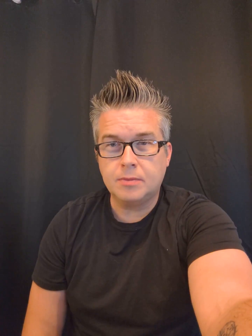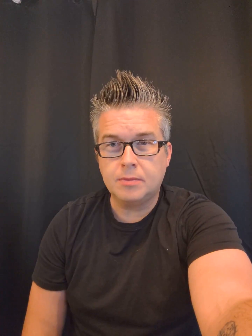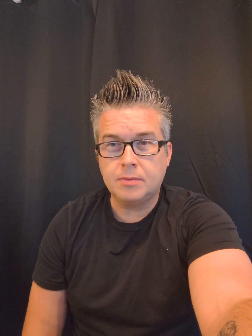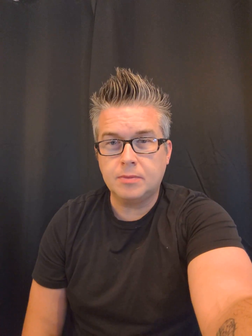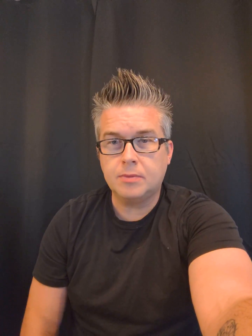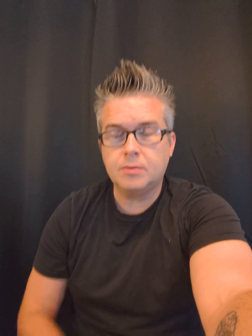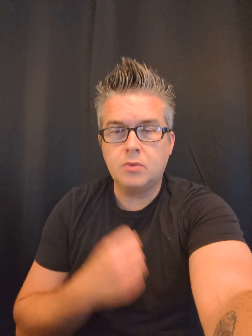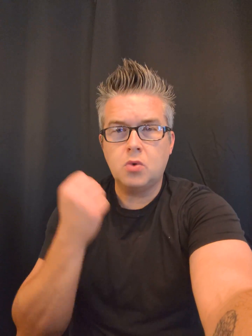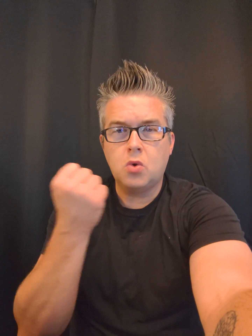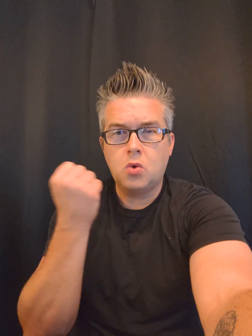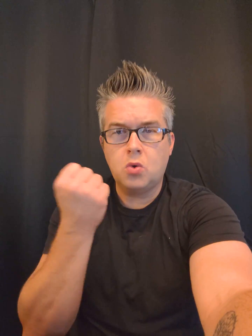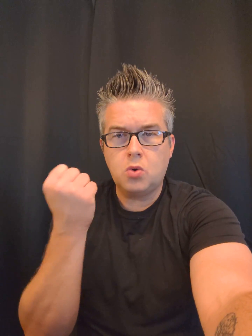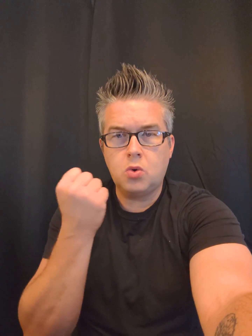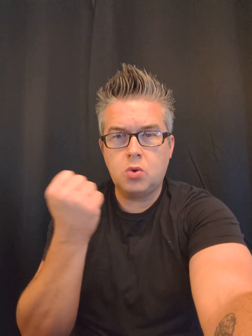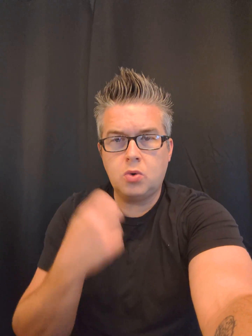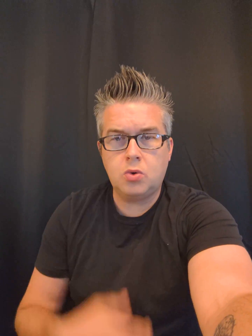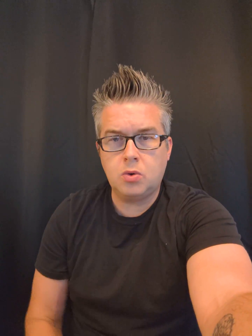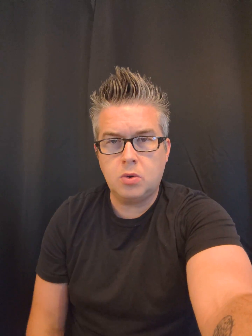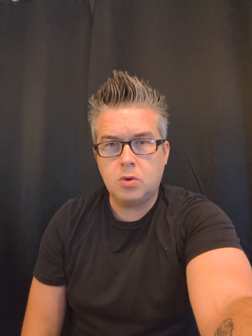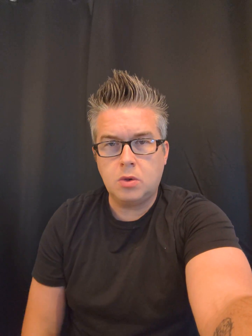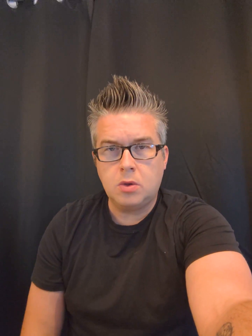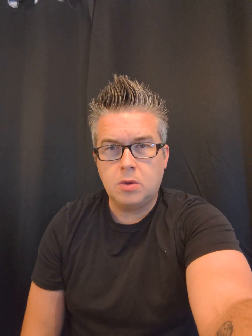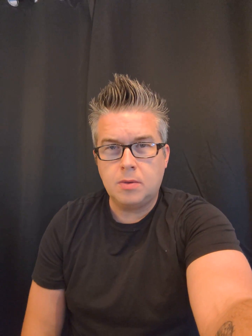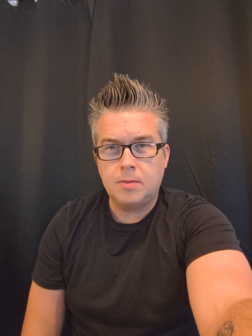hold